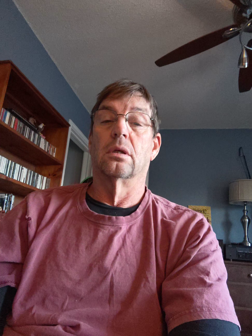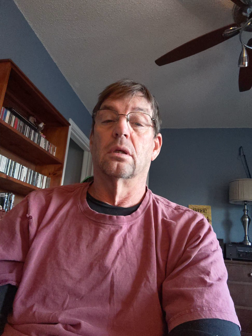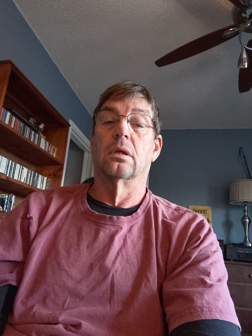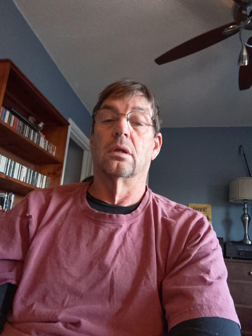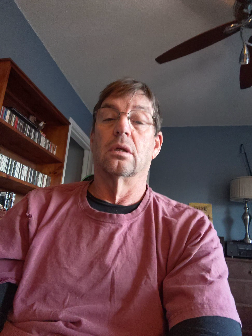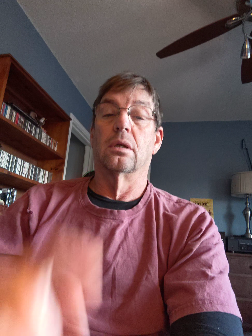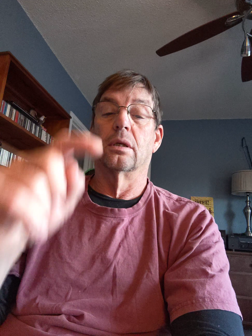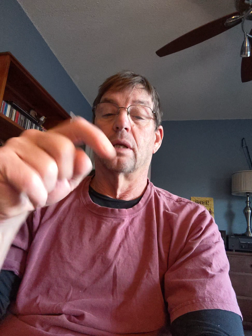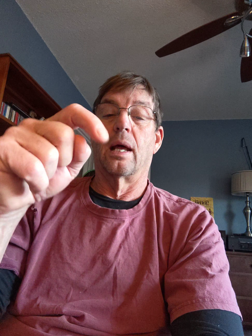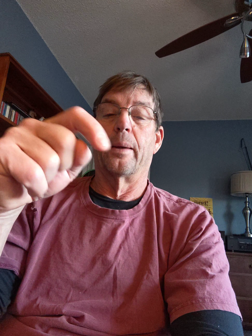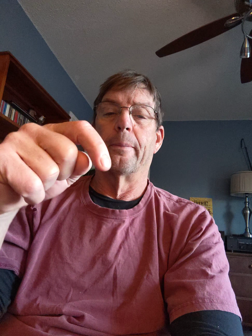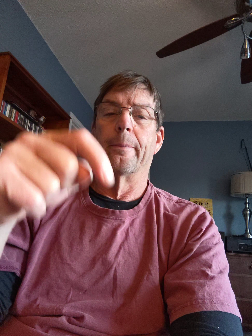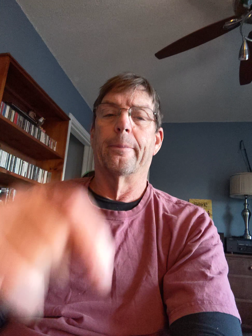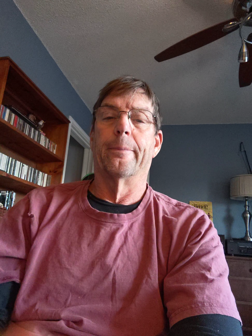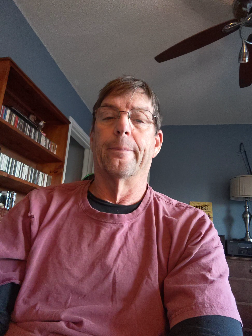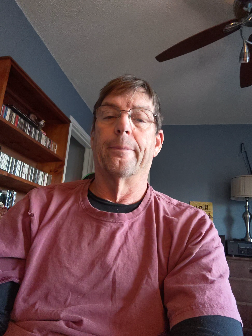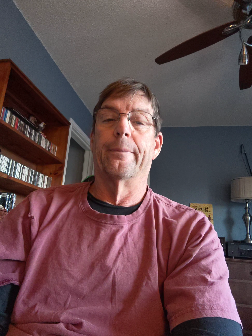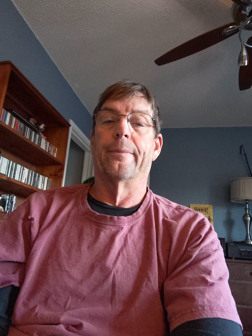time